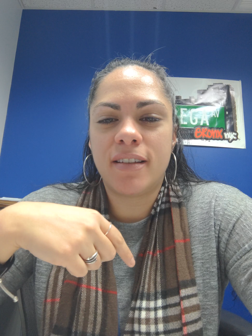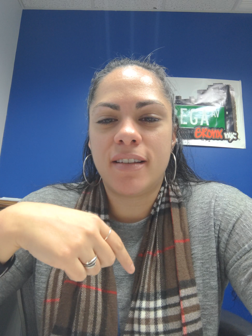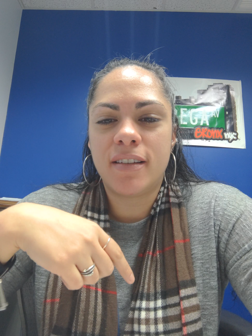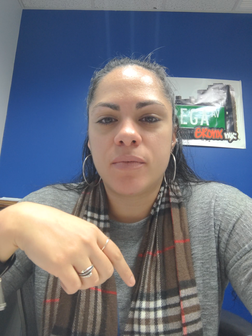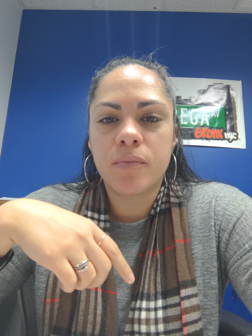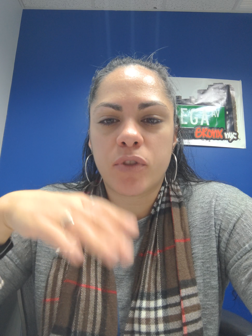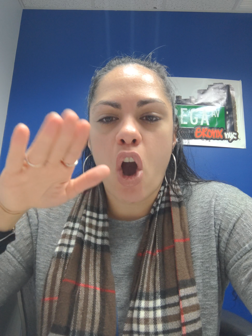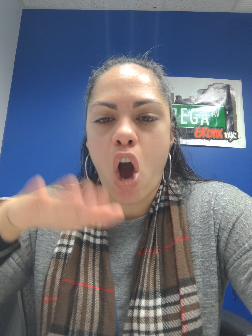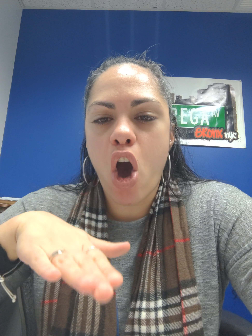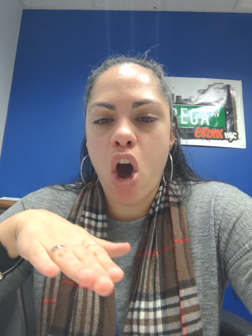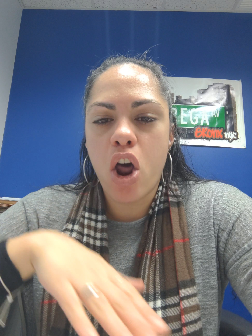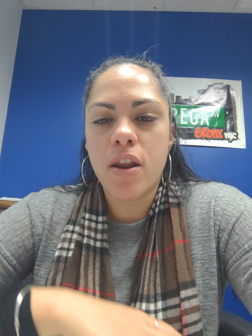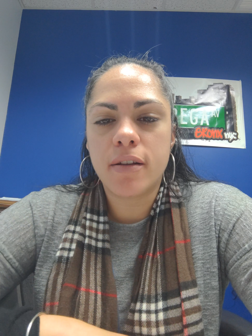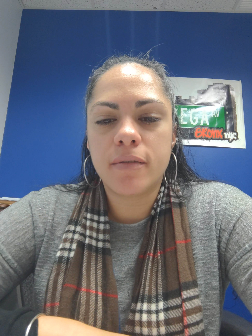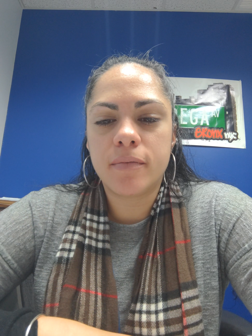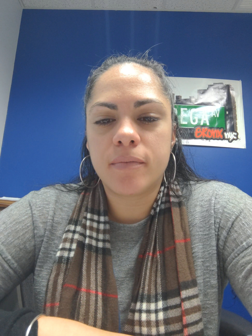on